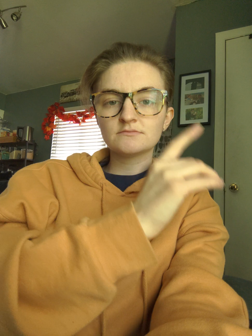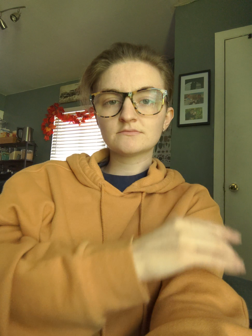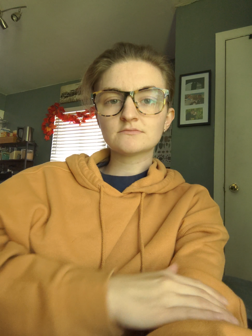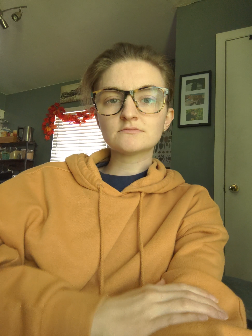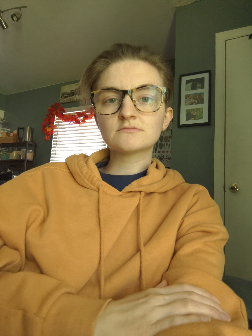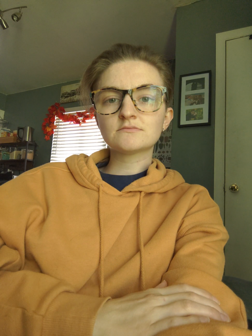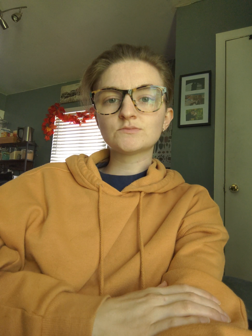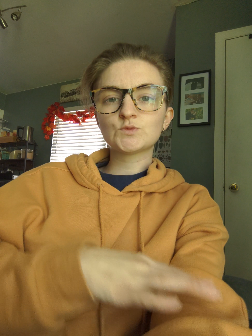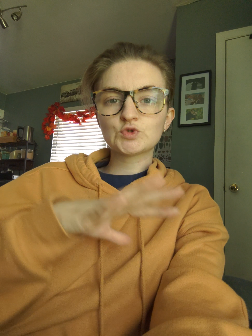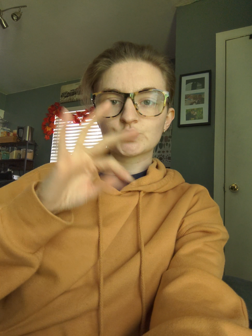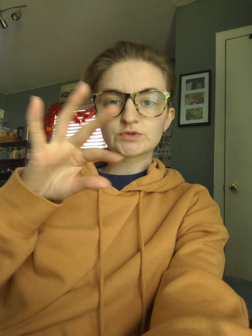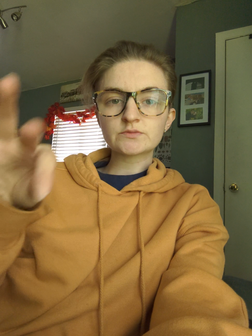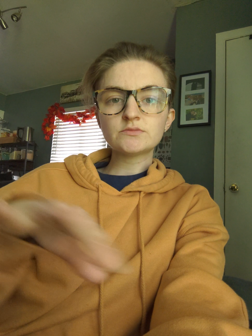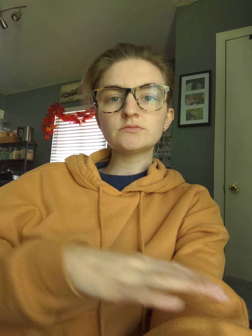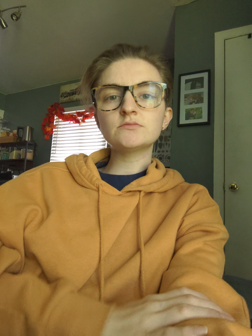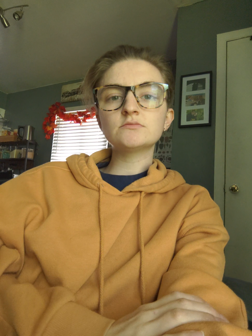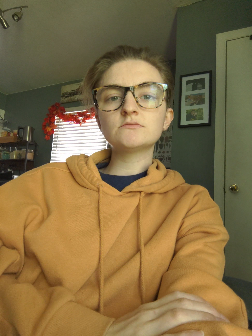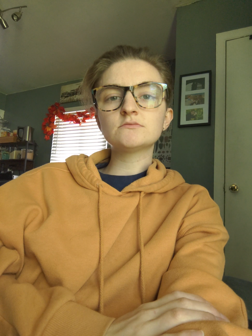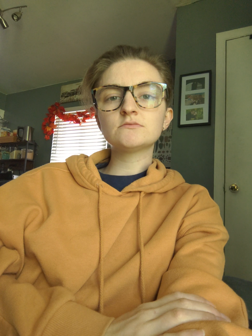choose